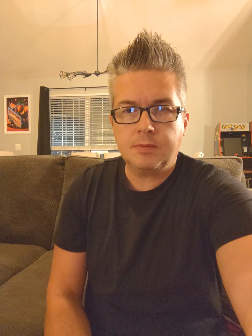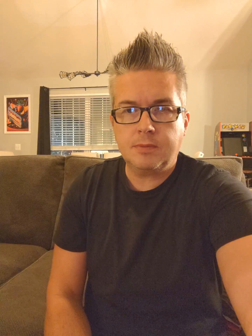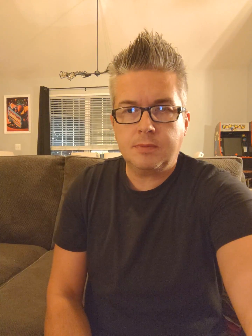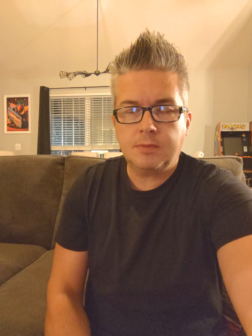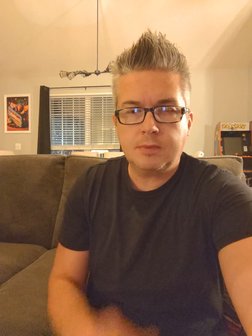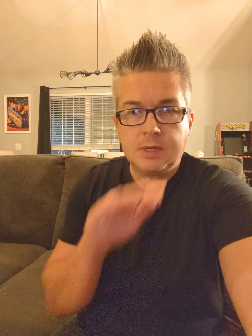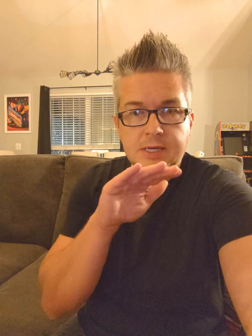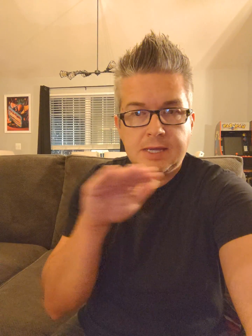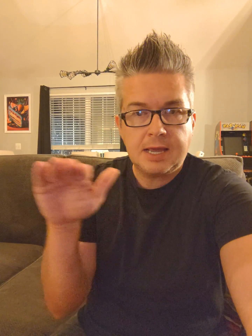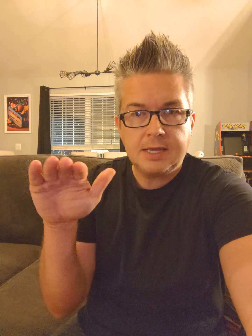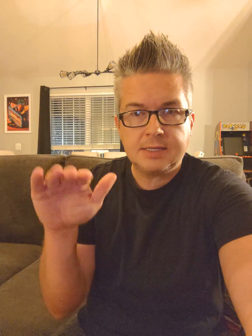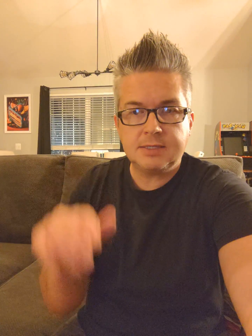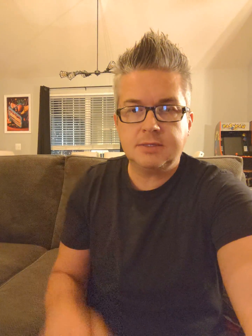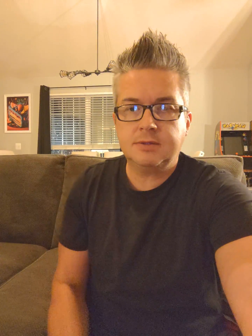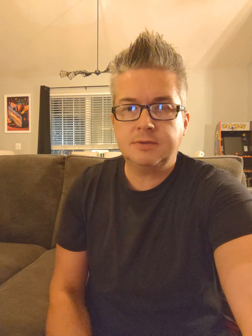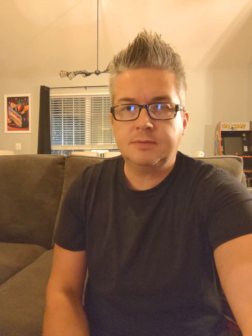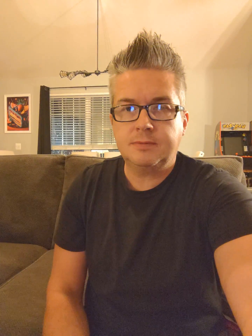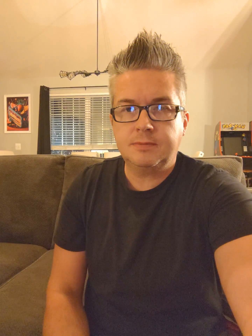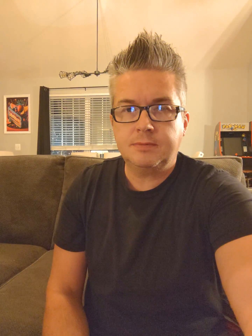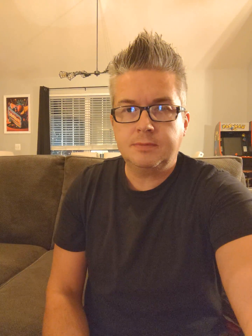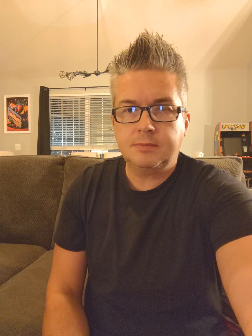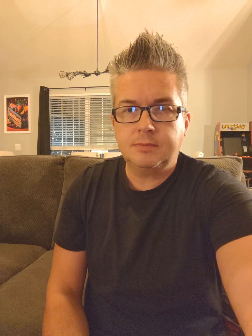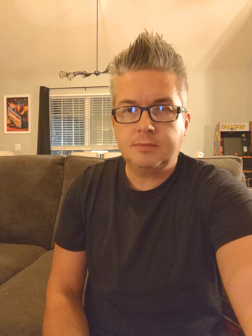nice